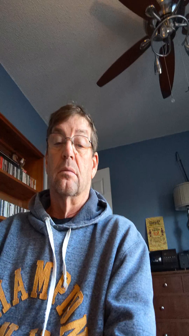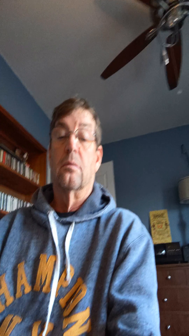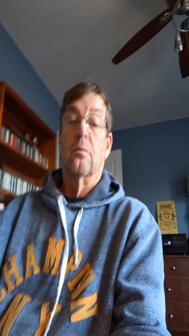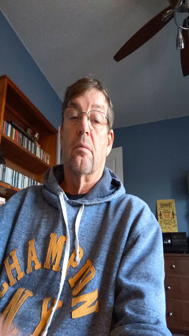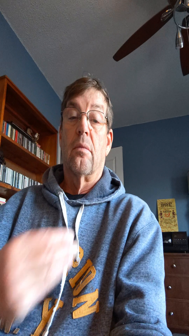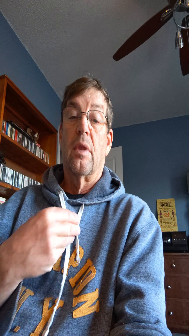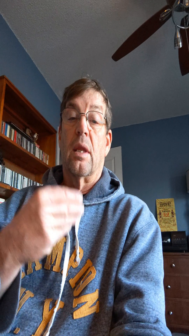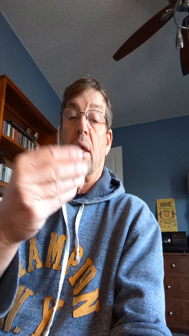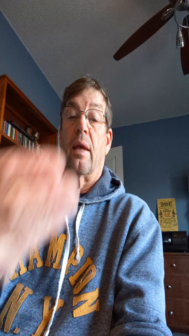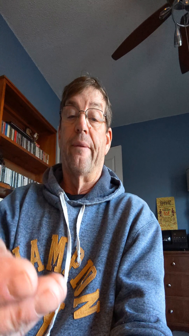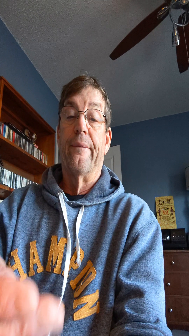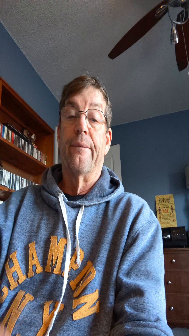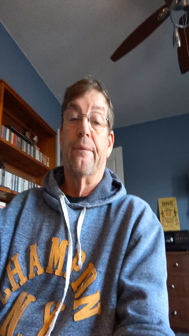give